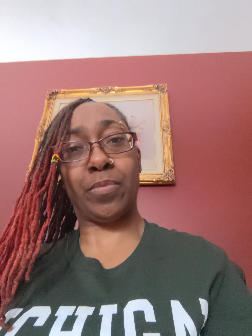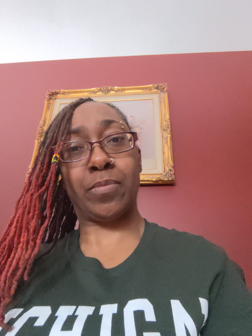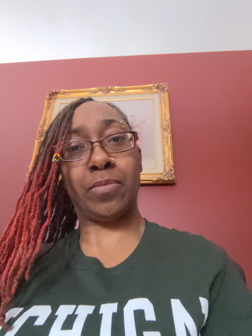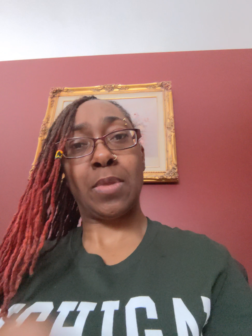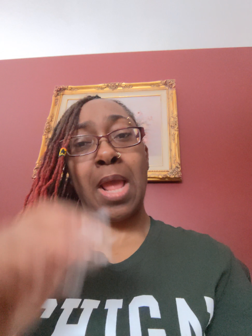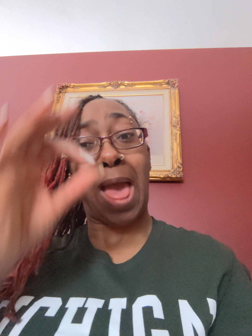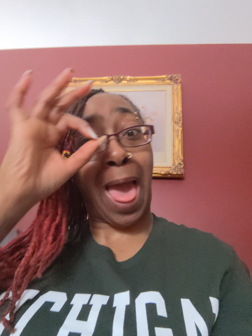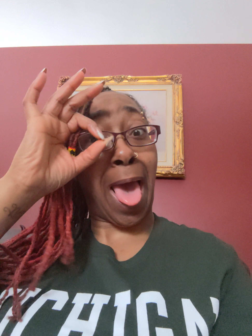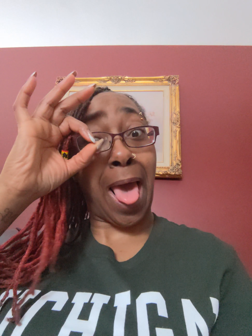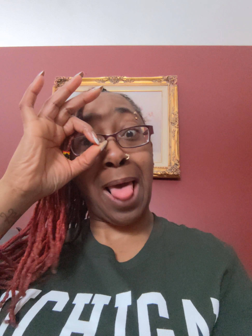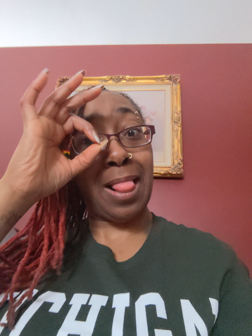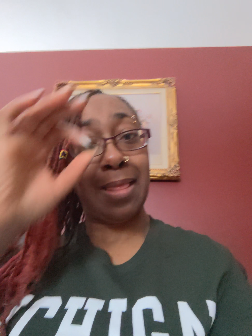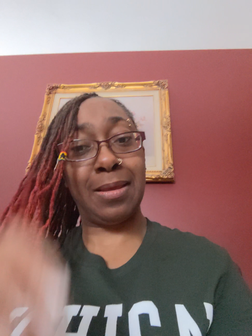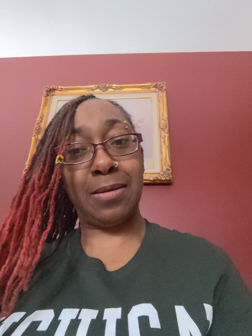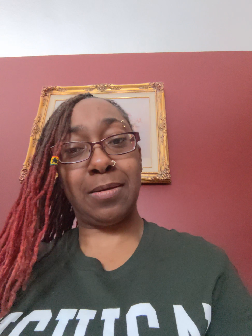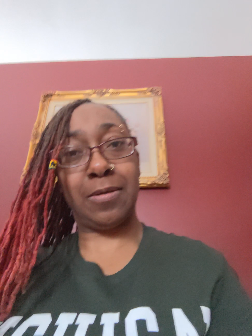owl